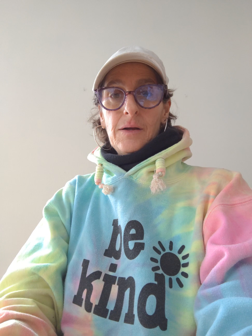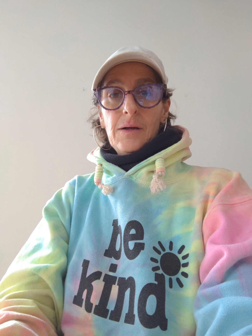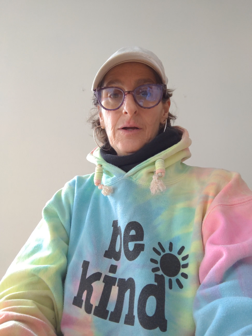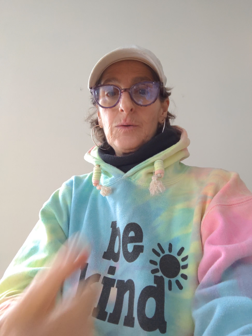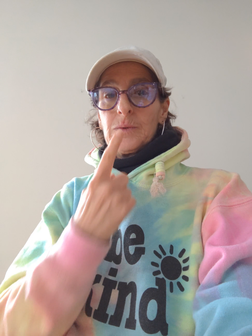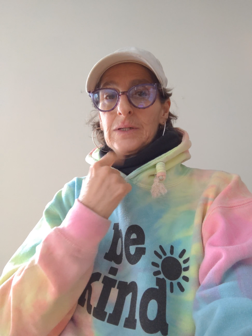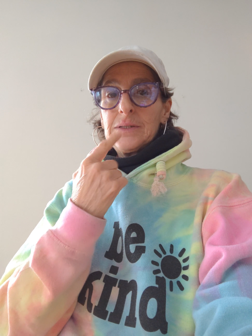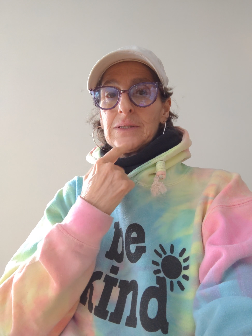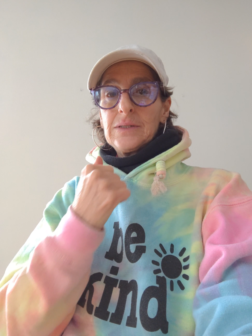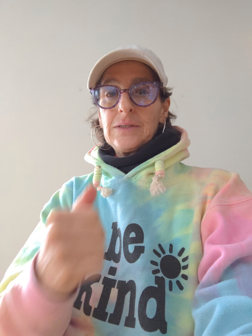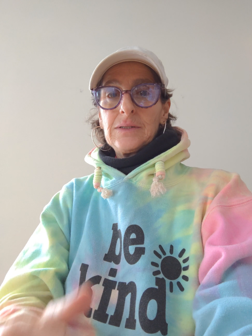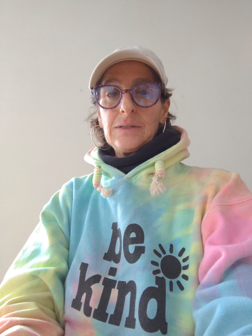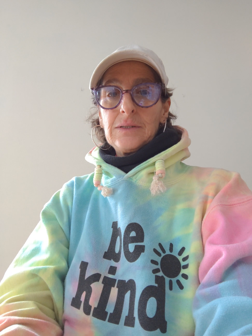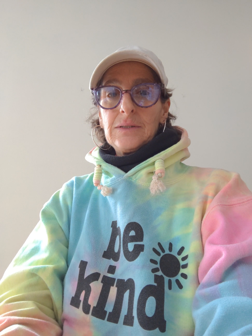red